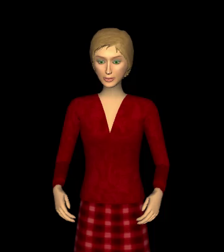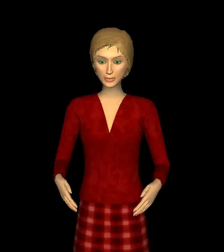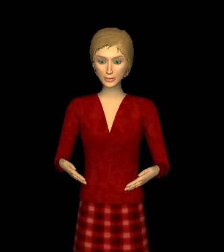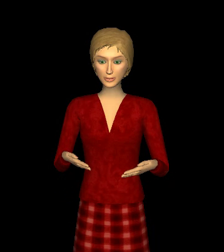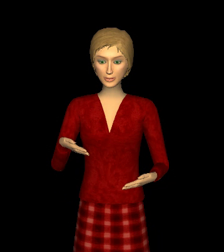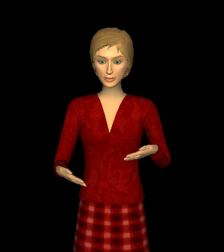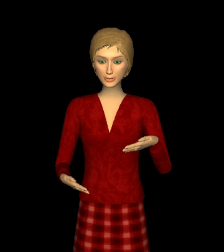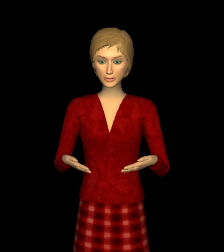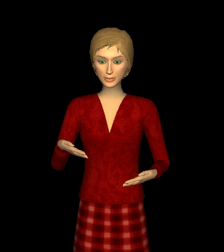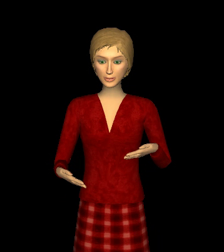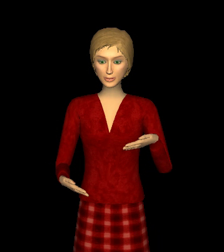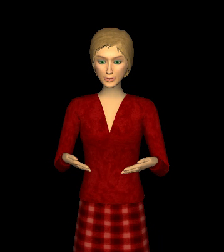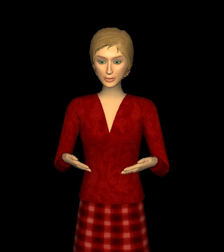يبادل